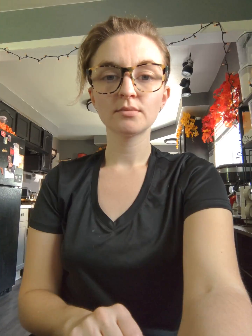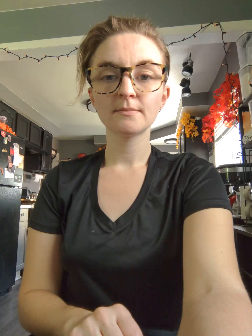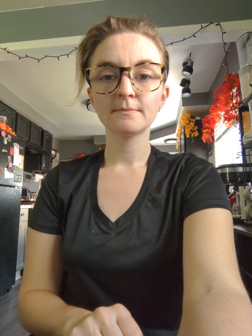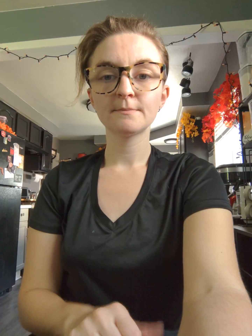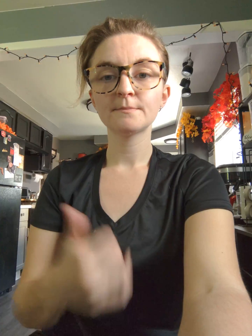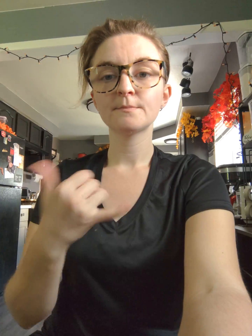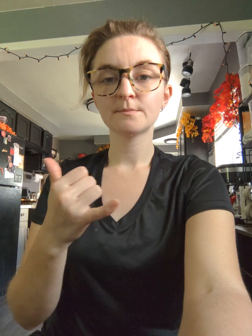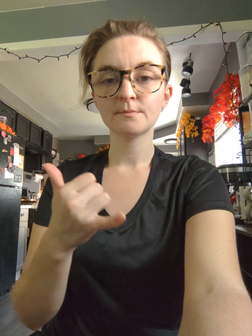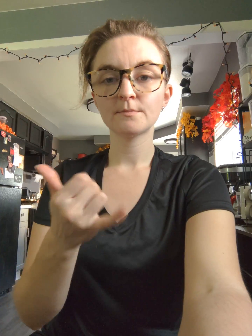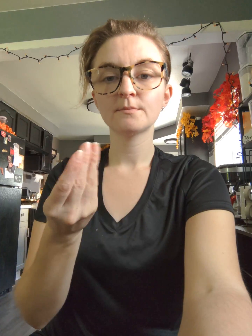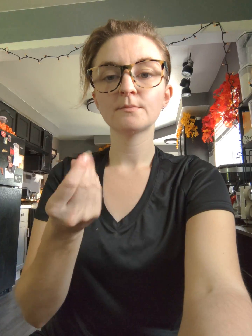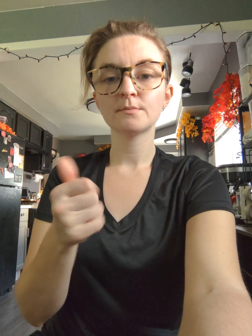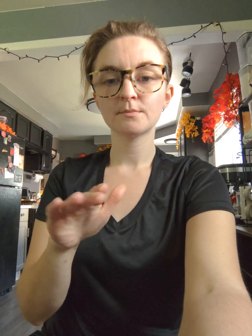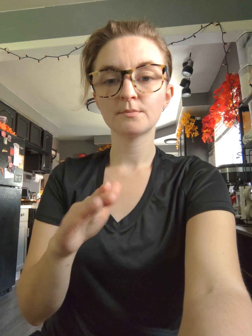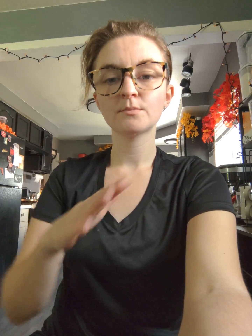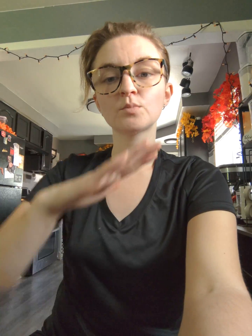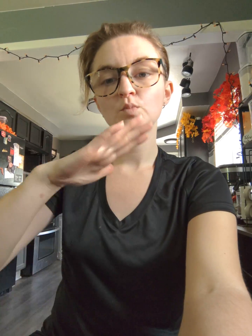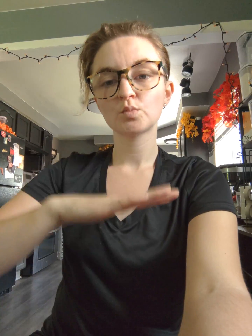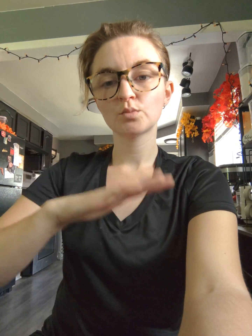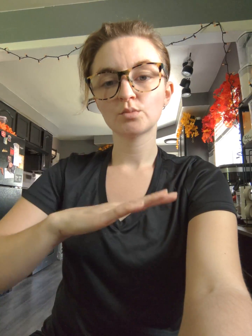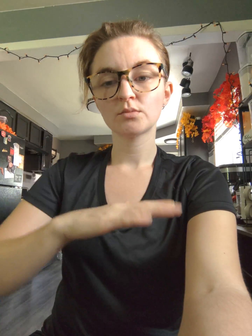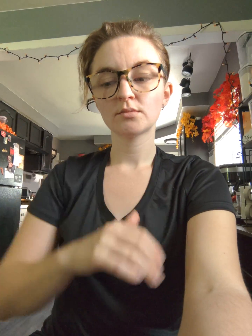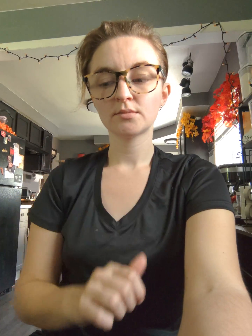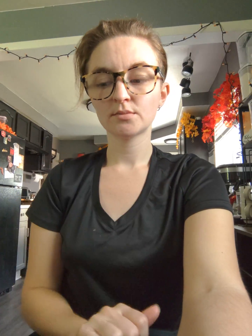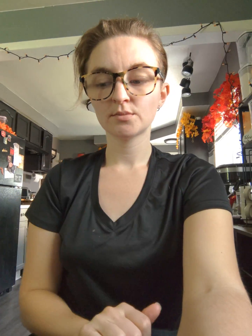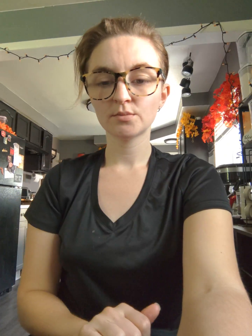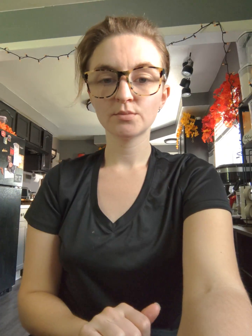playground